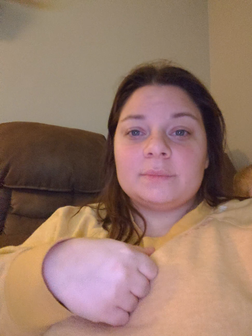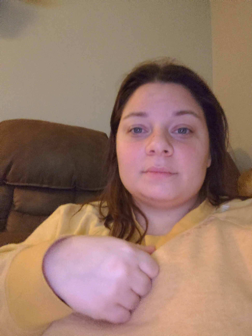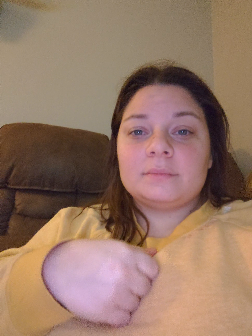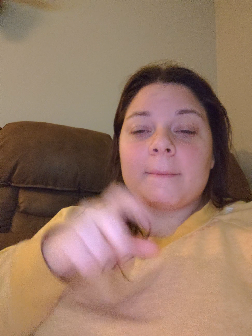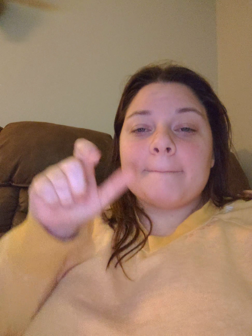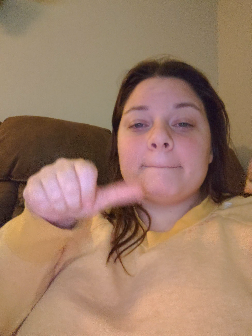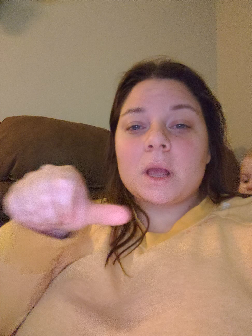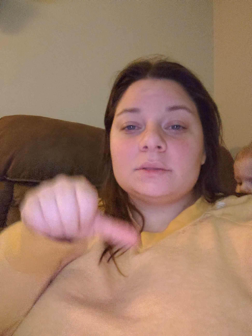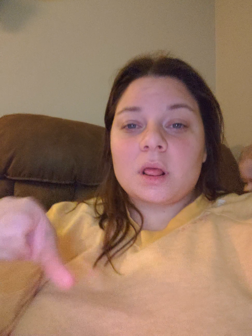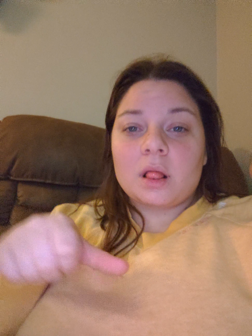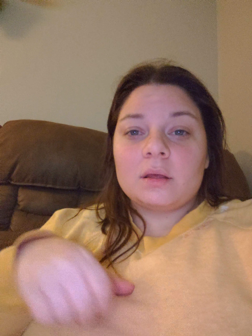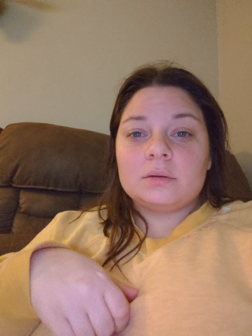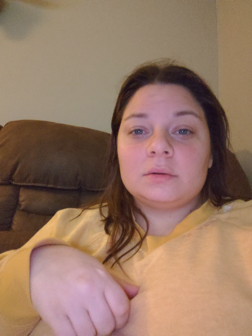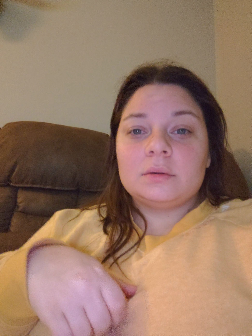puzzle